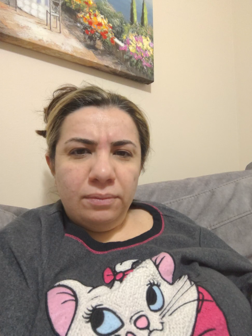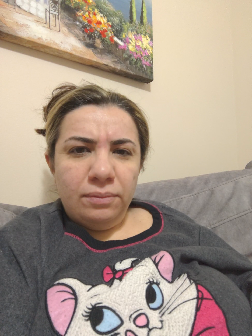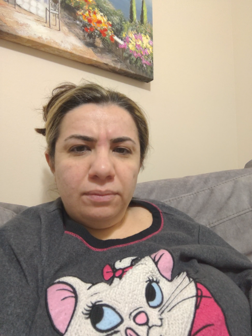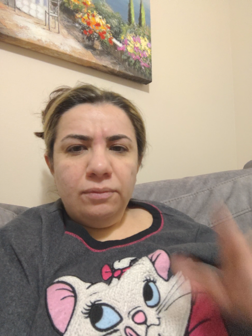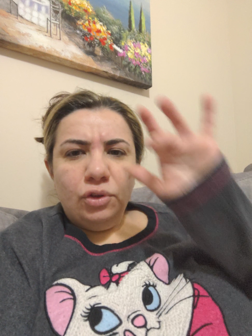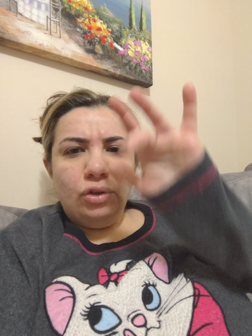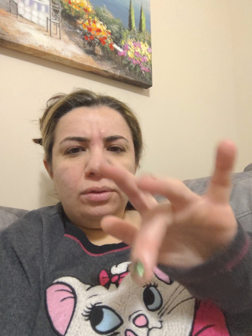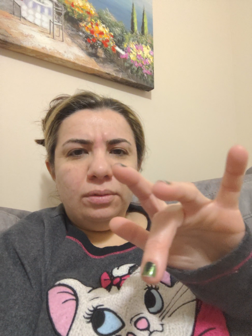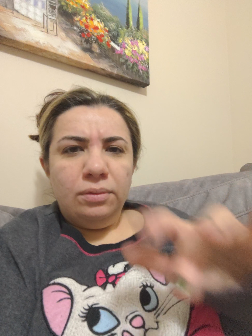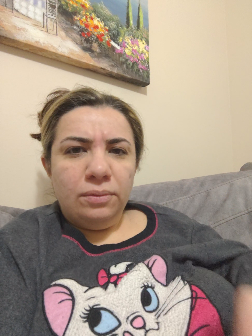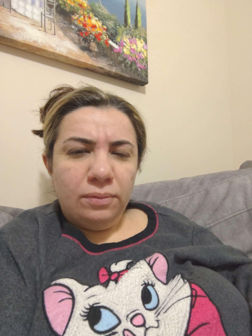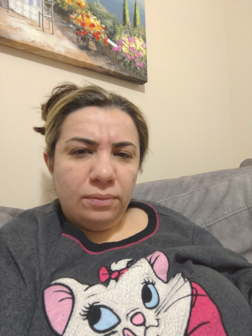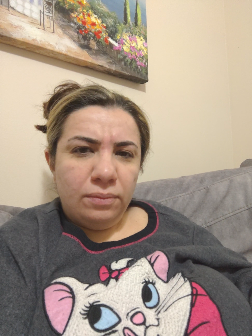touch